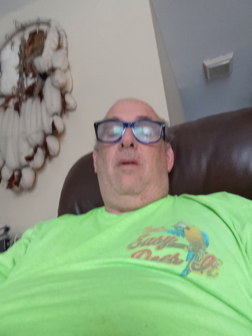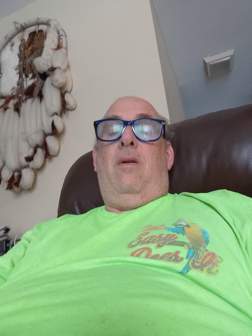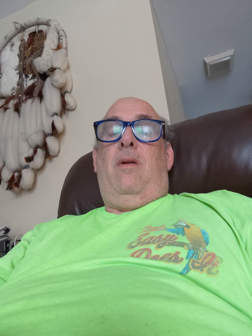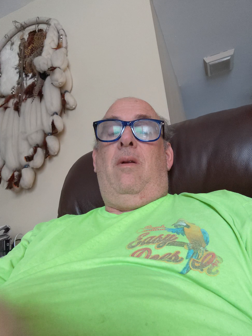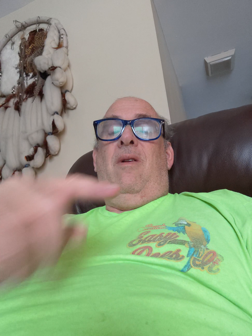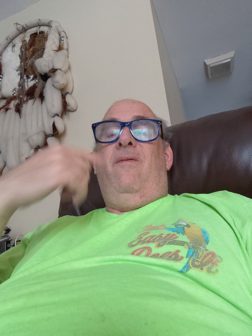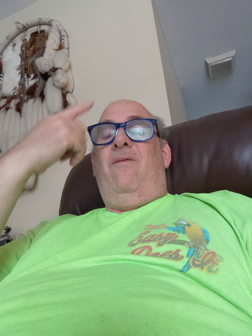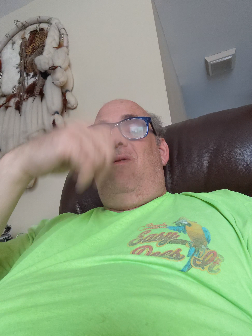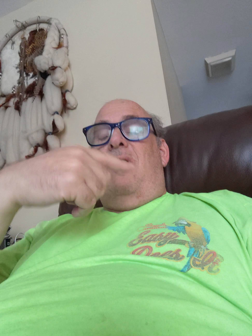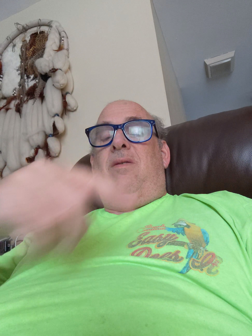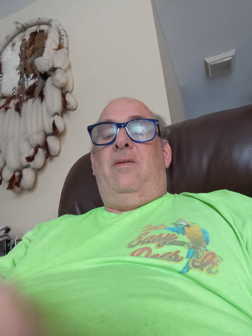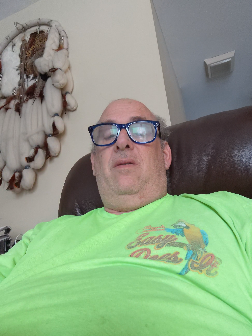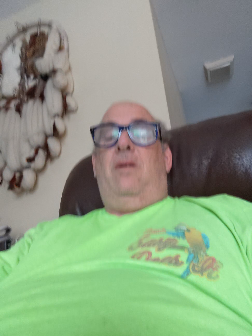face